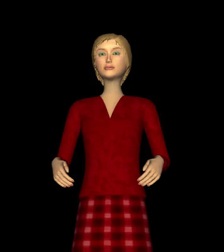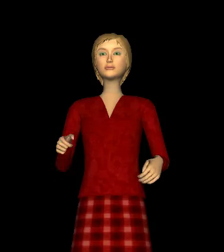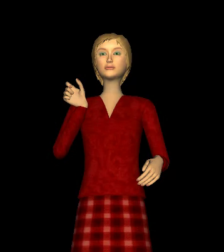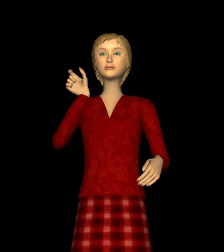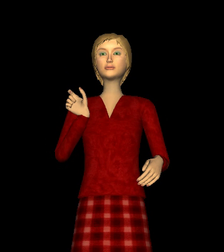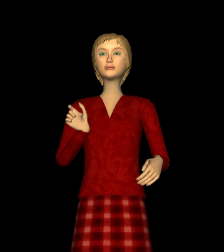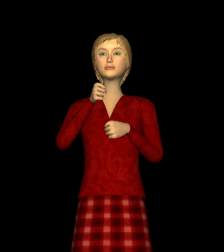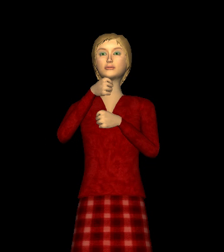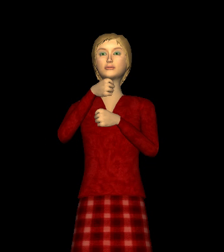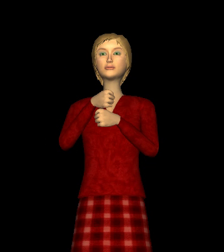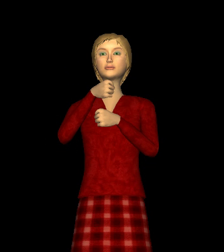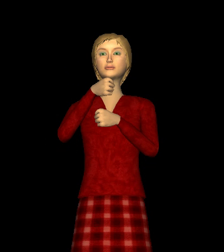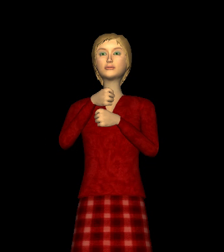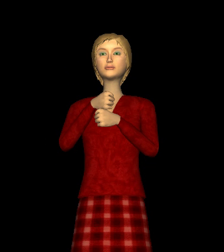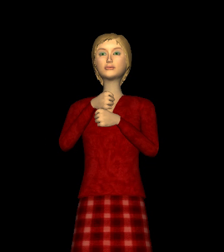عامل